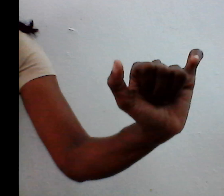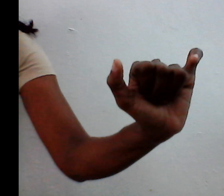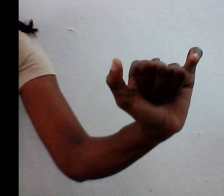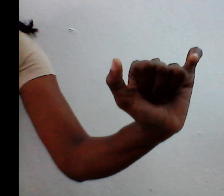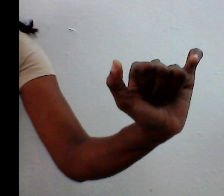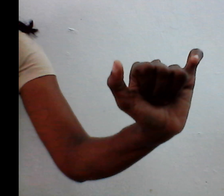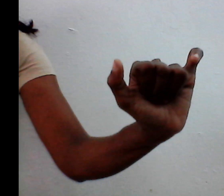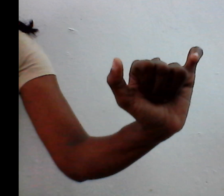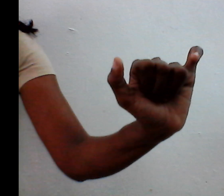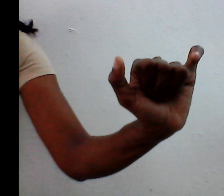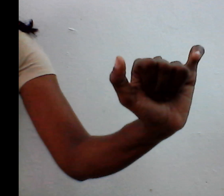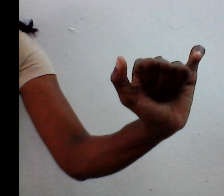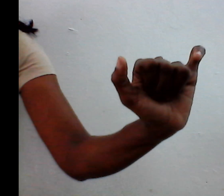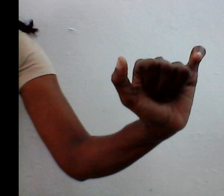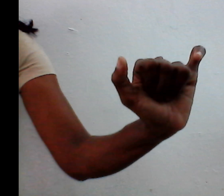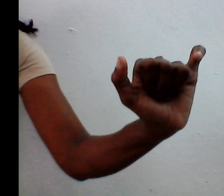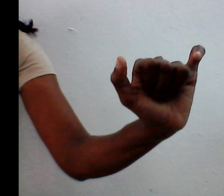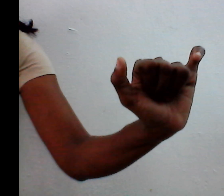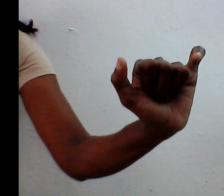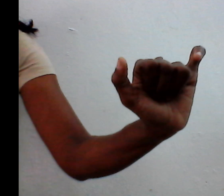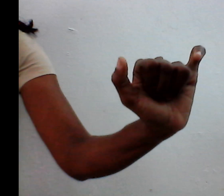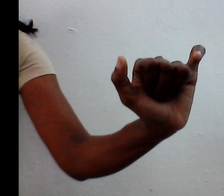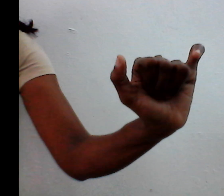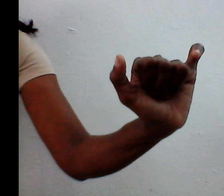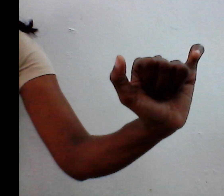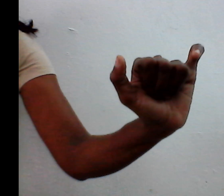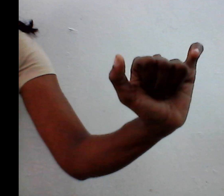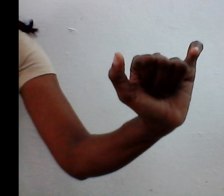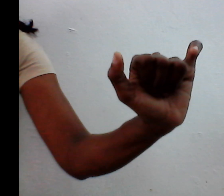ഋ